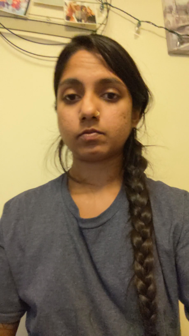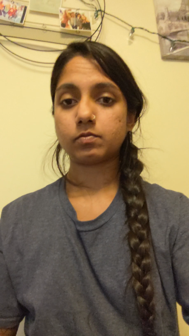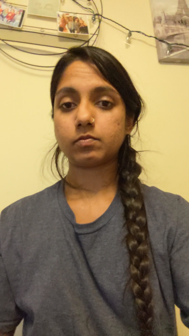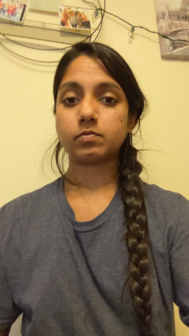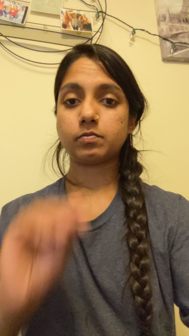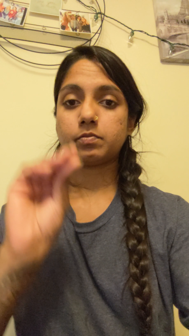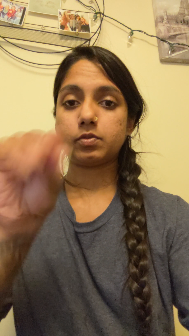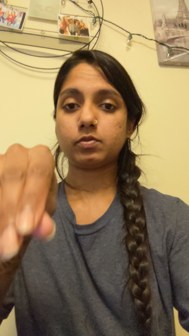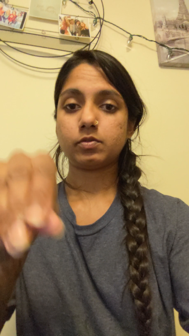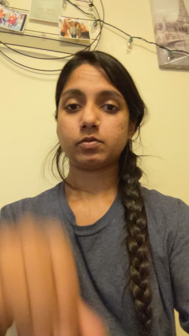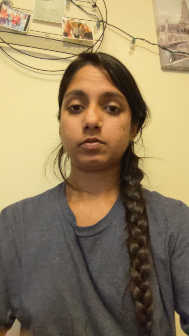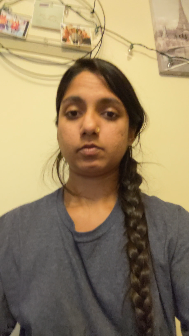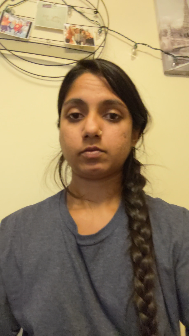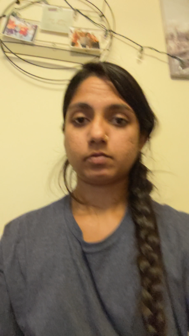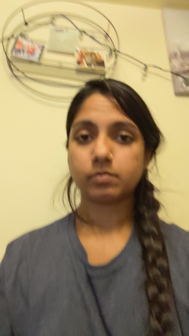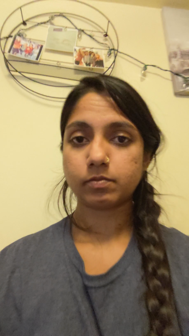put